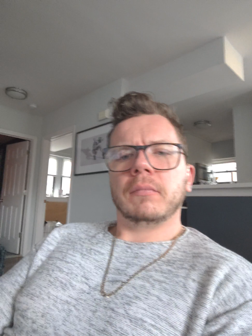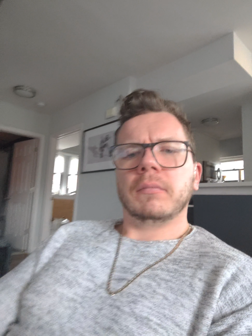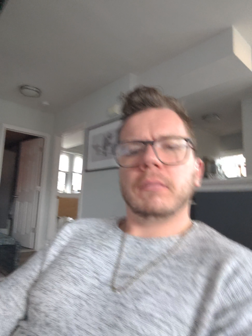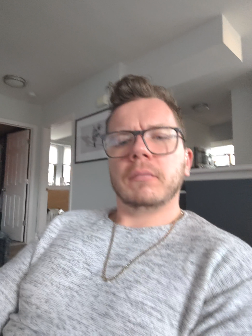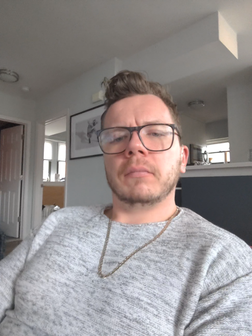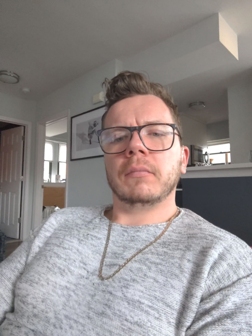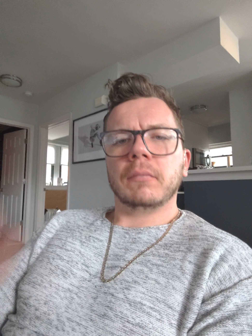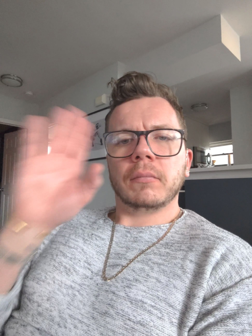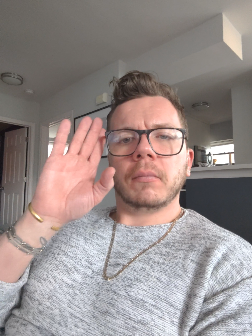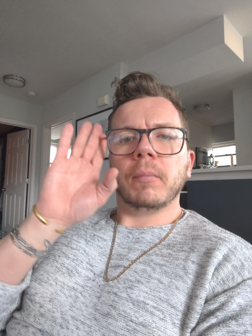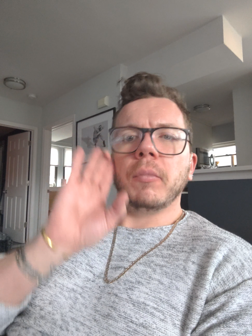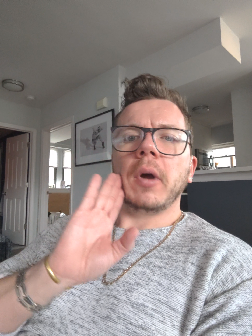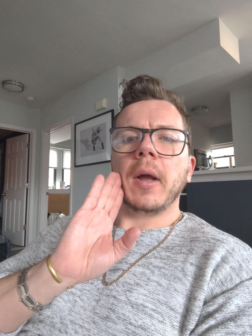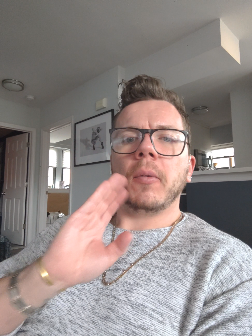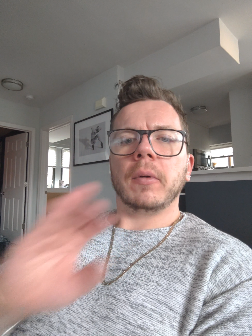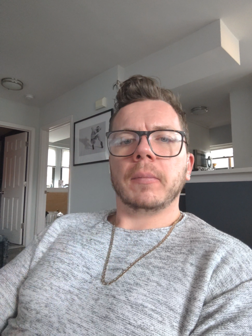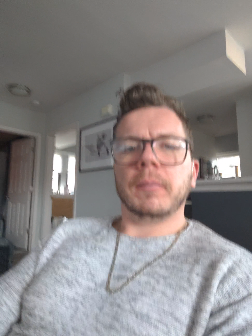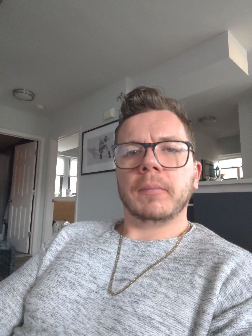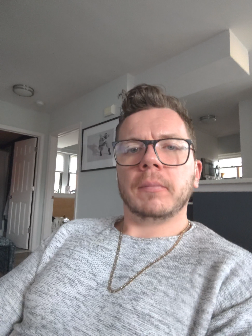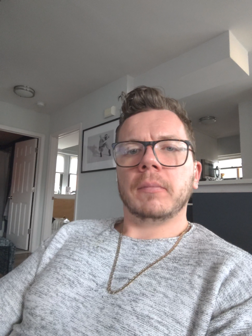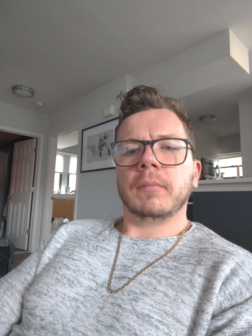brown